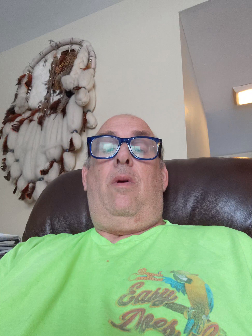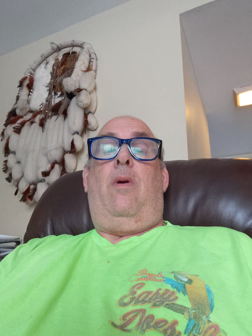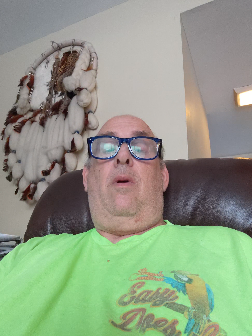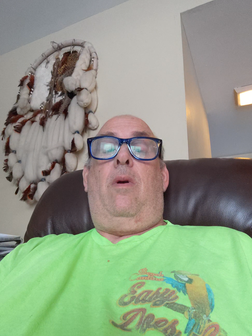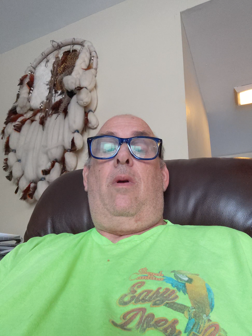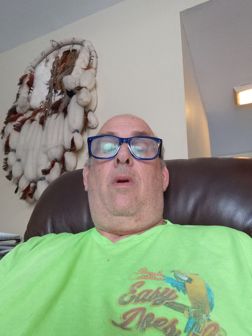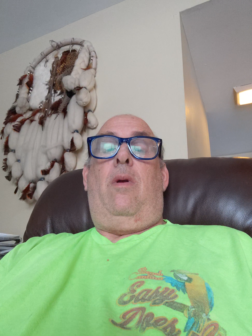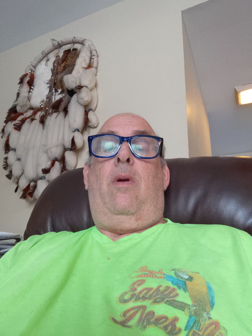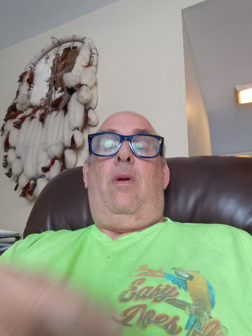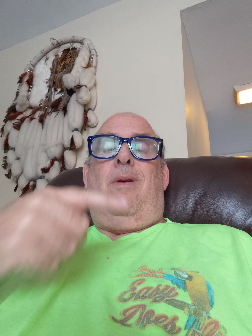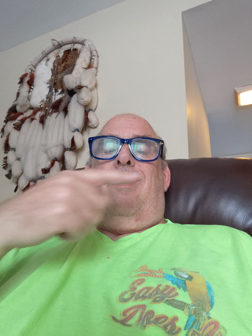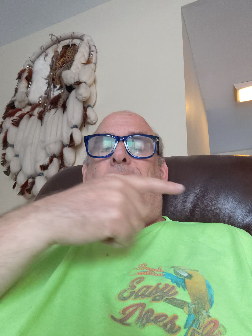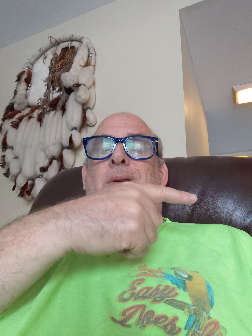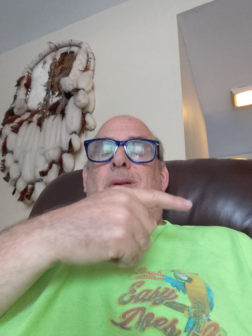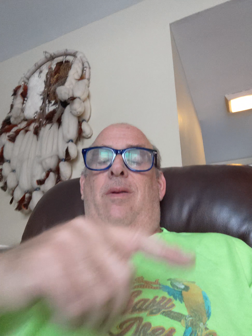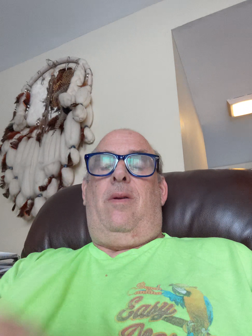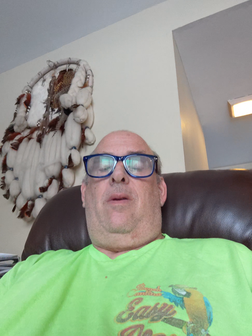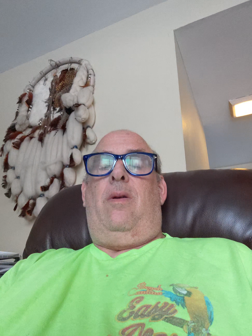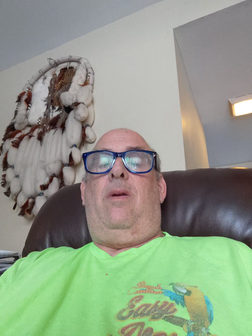he/she/it